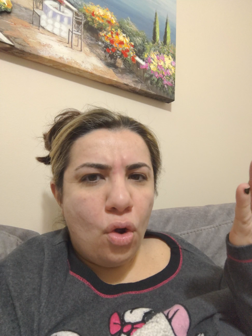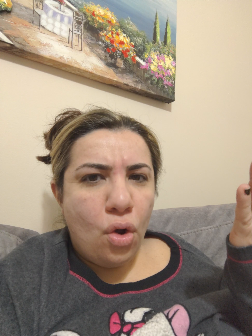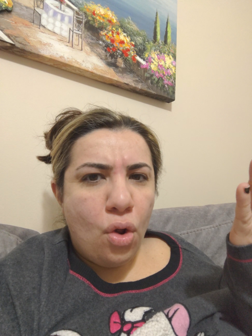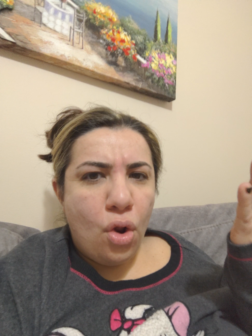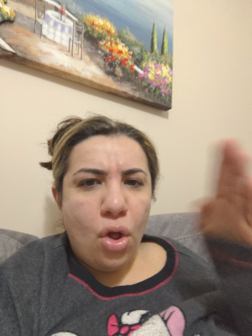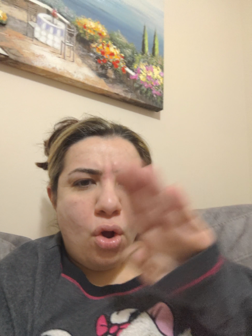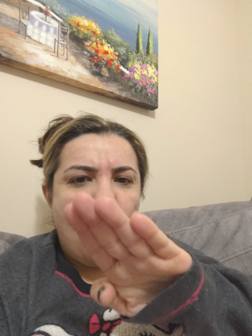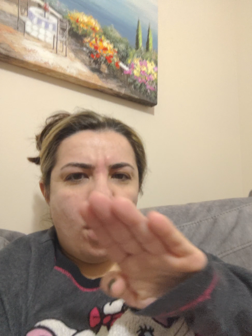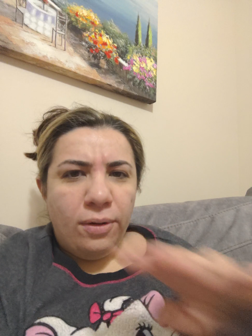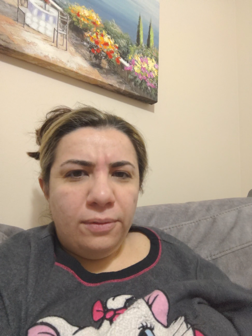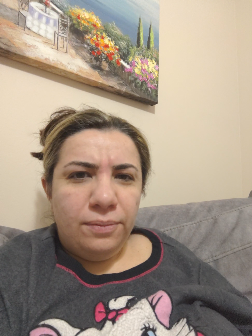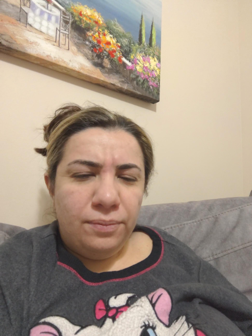close